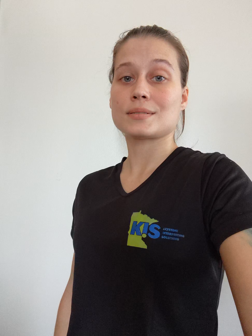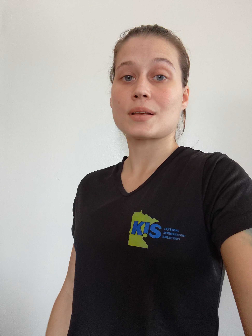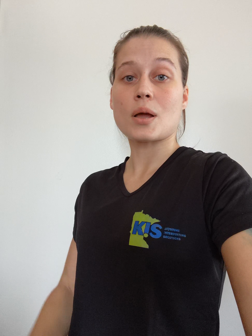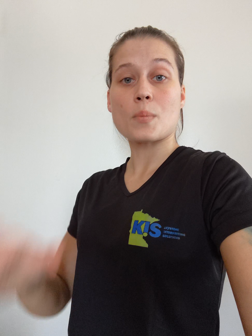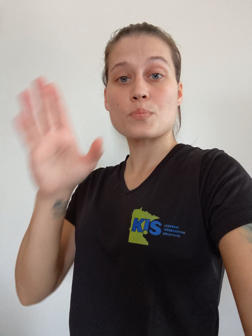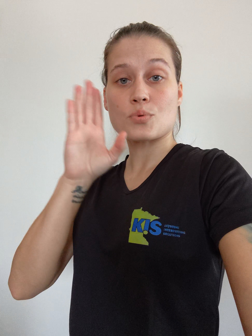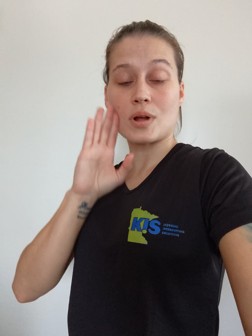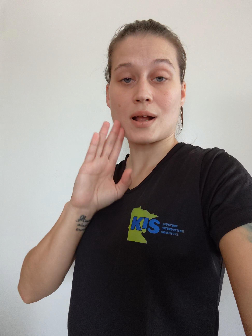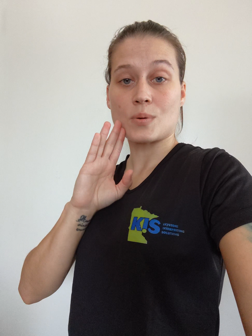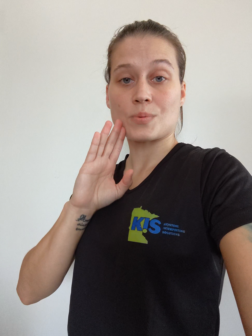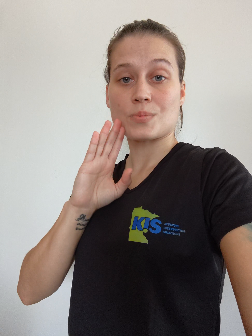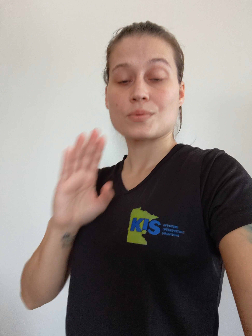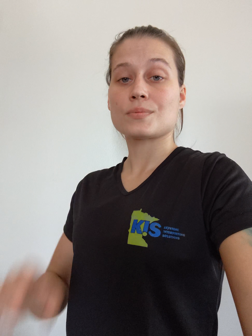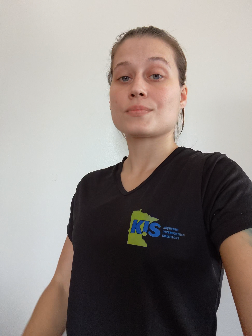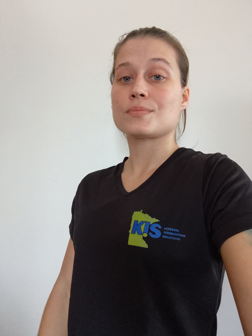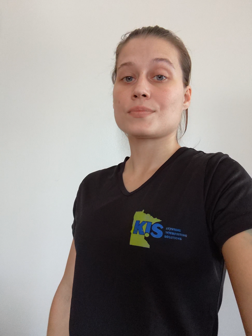brown